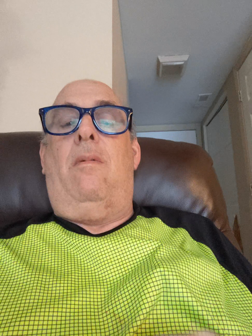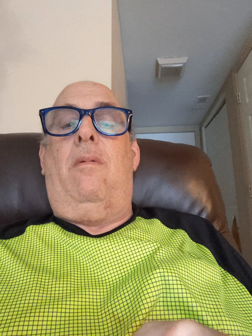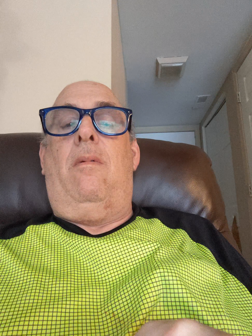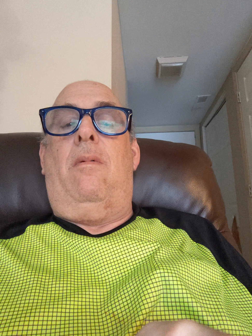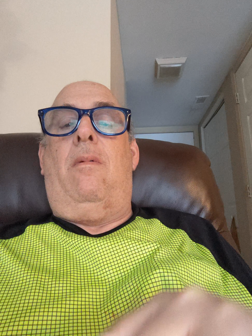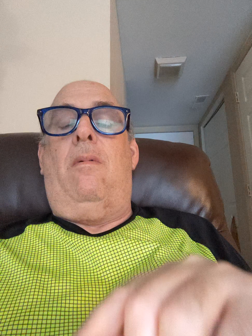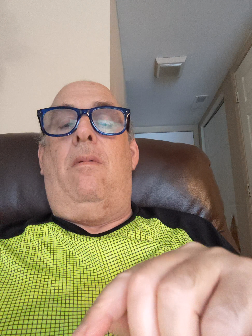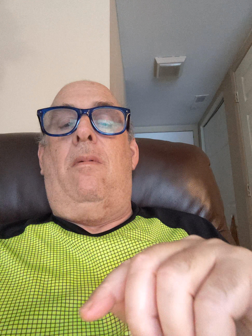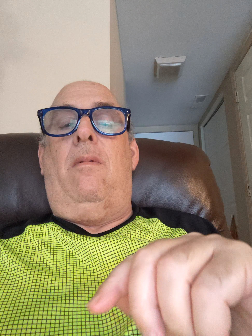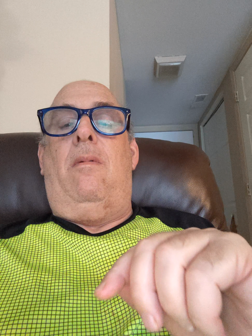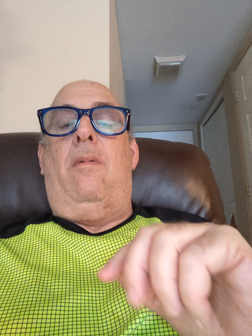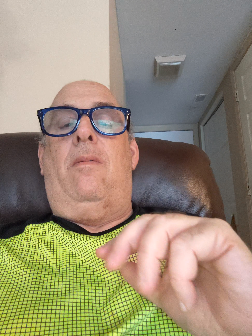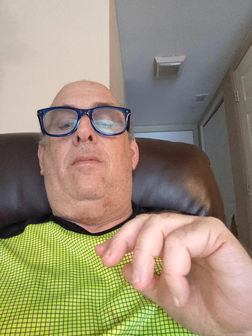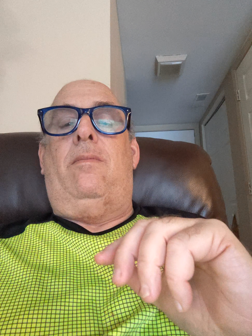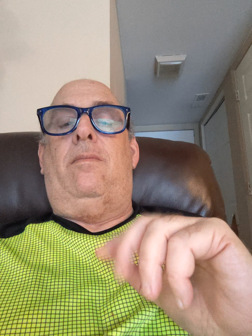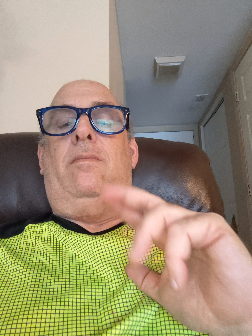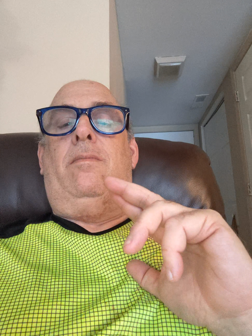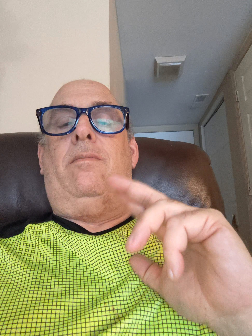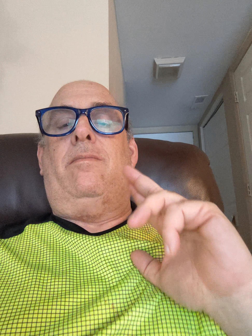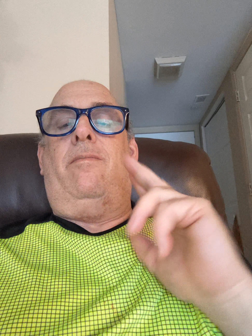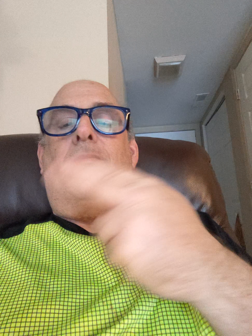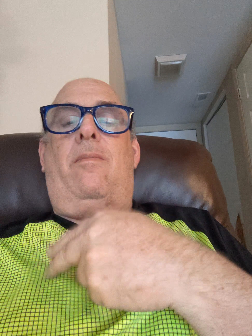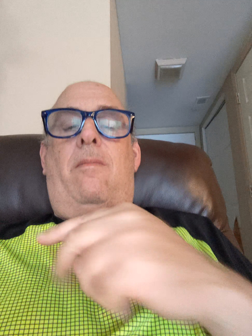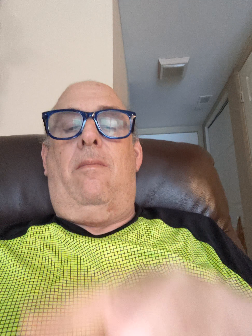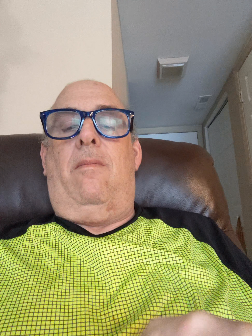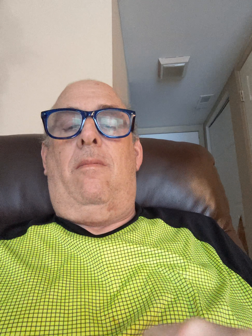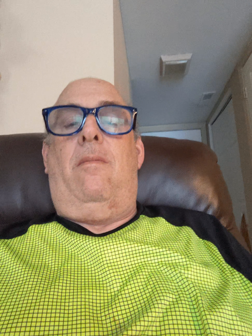we